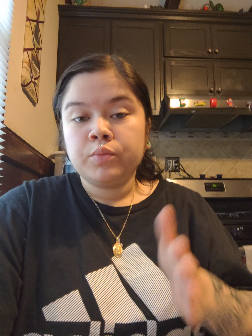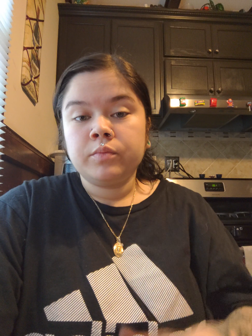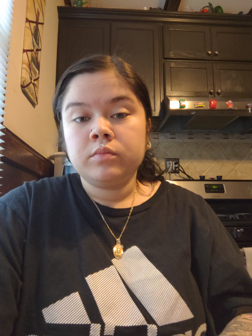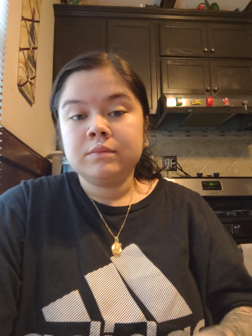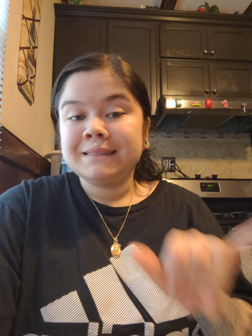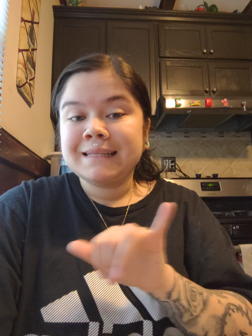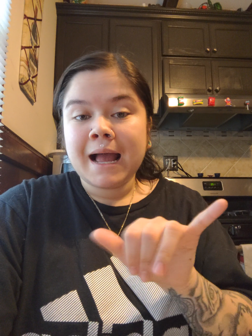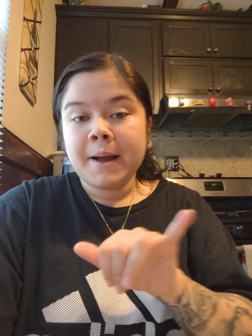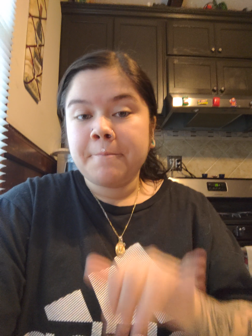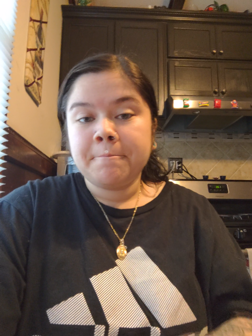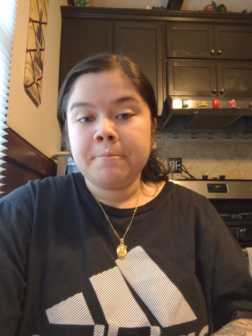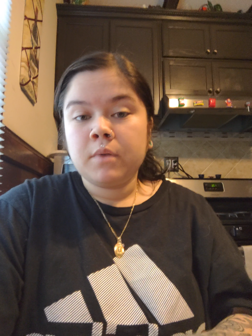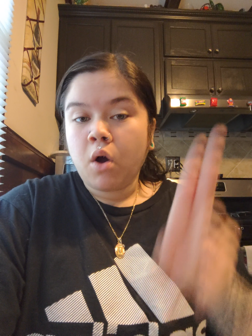same